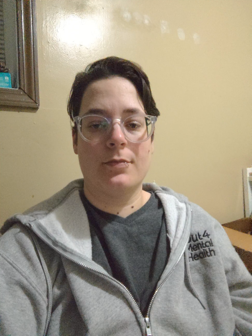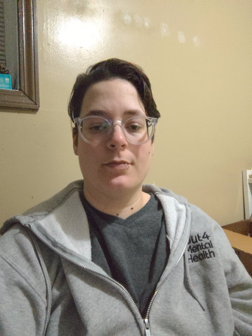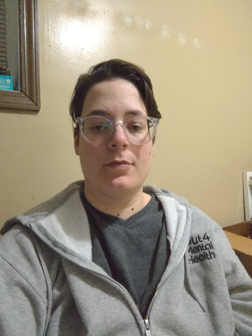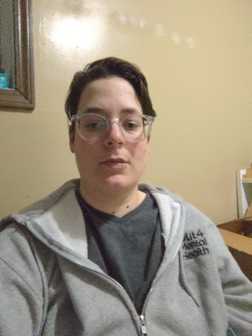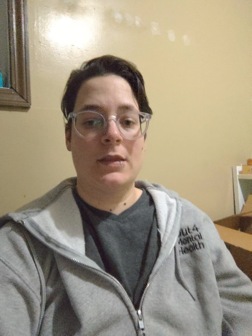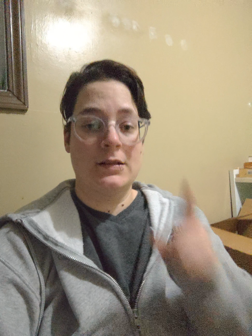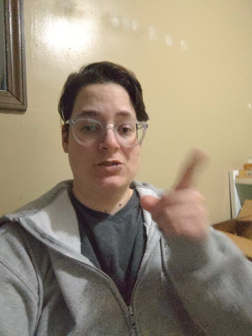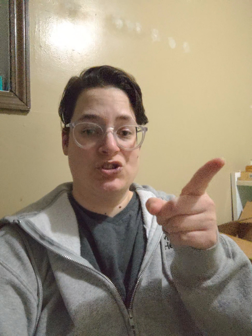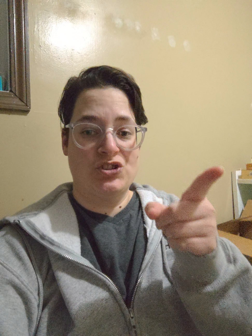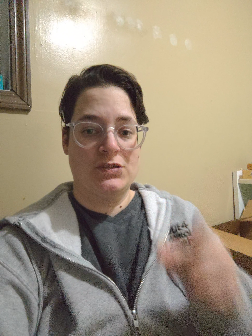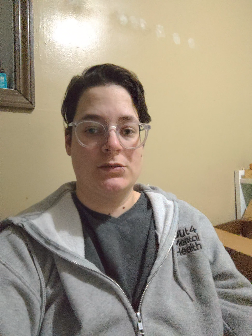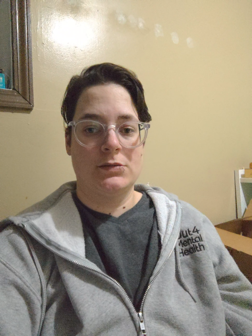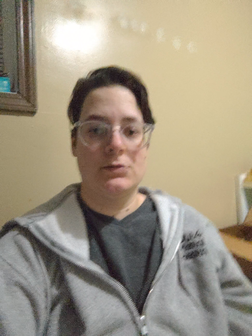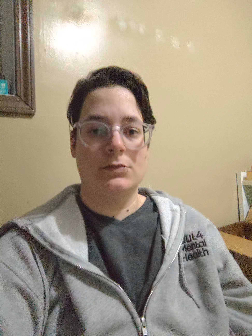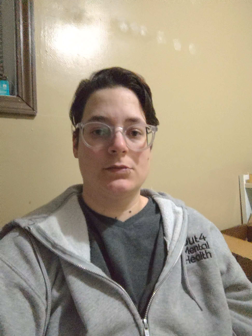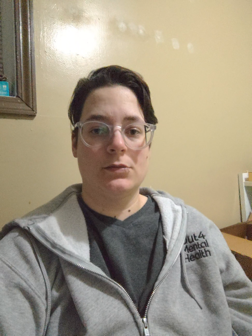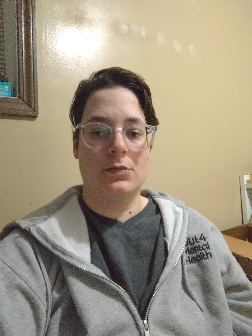he/she/it